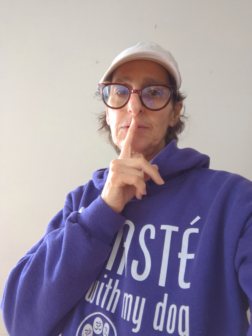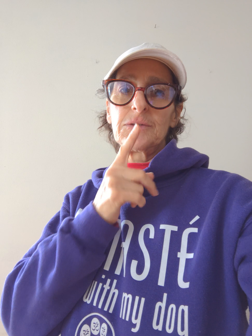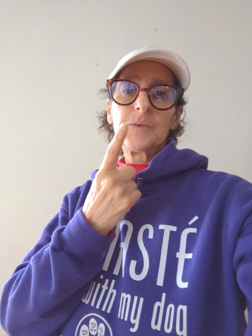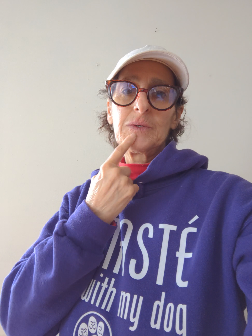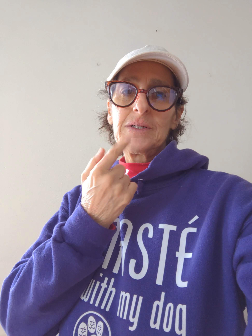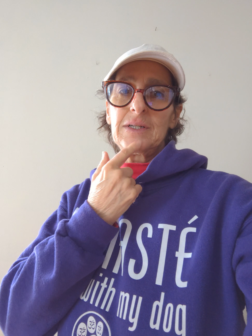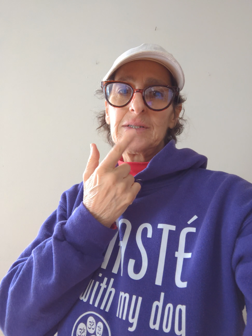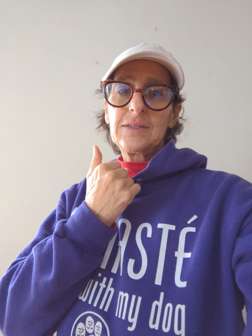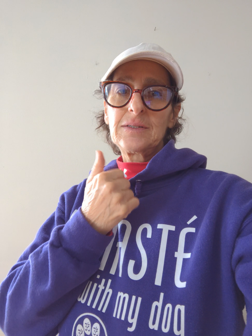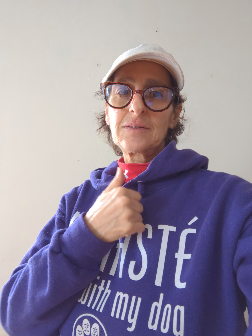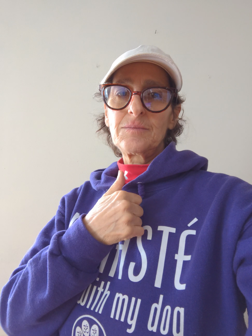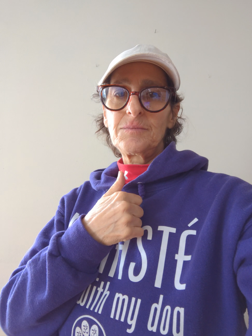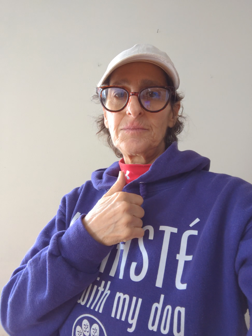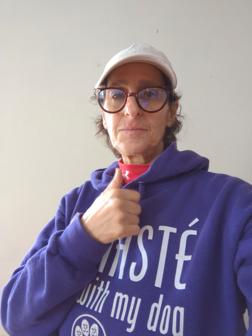red